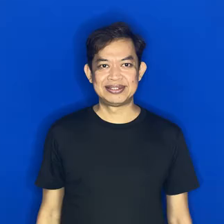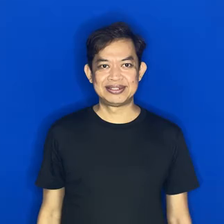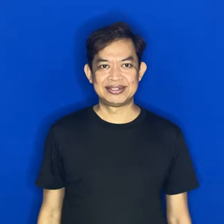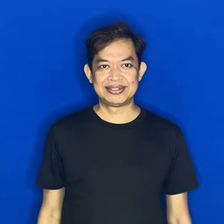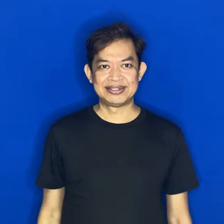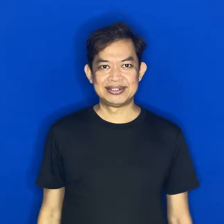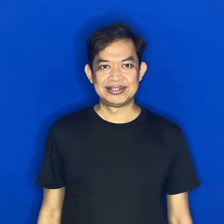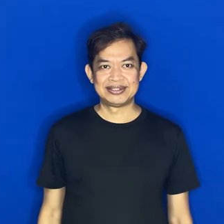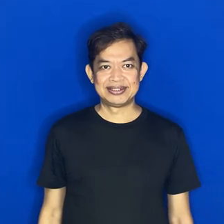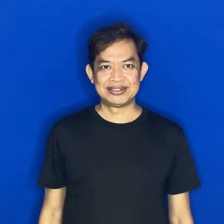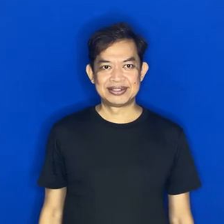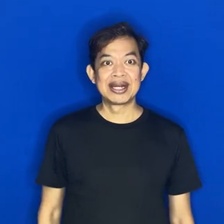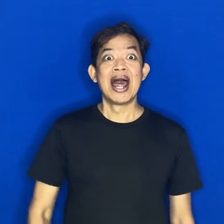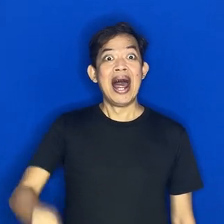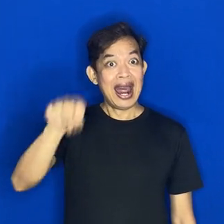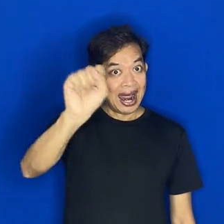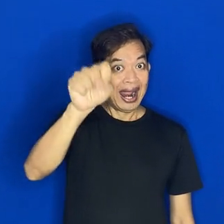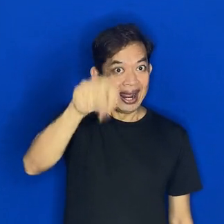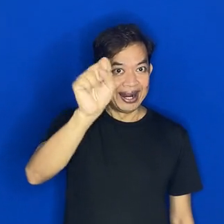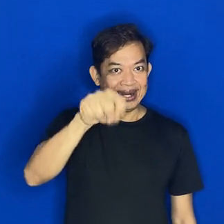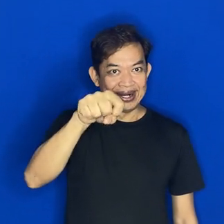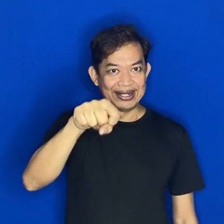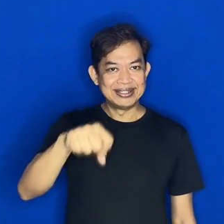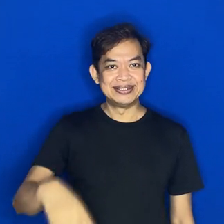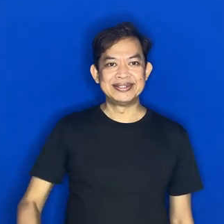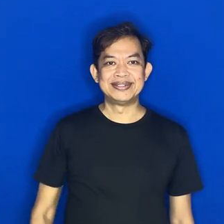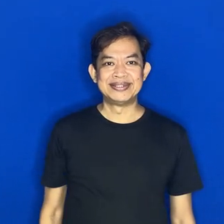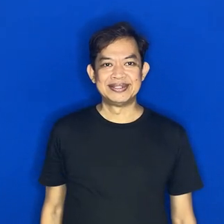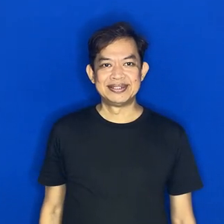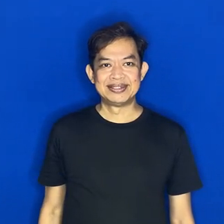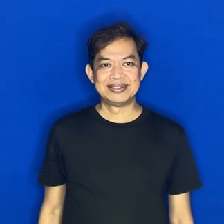yes